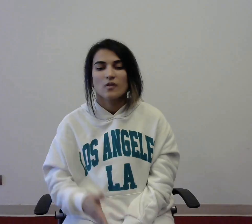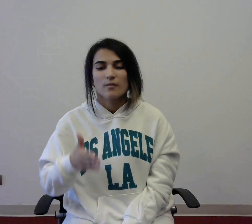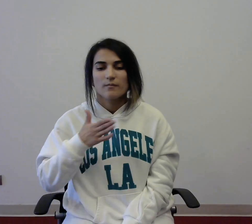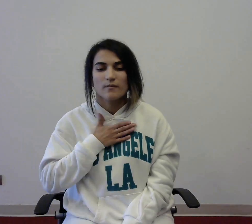mən